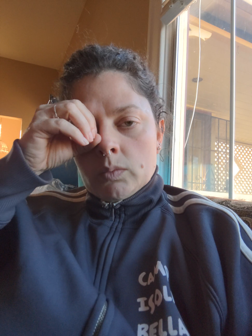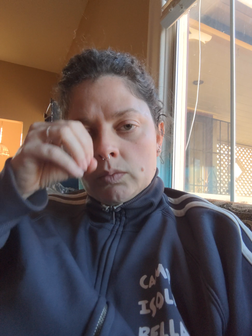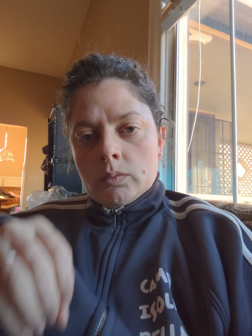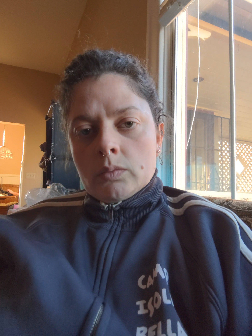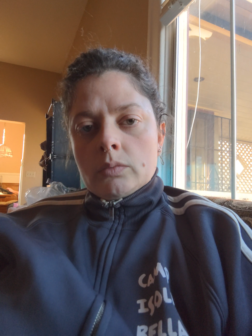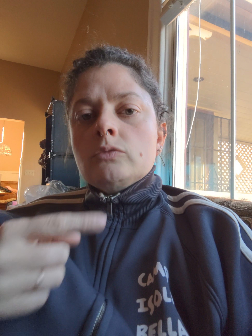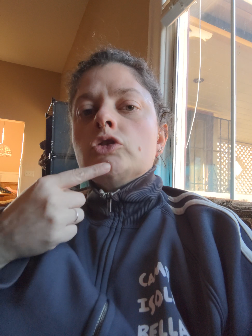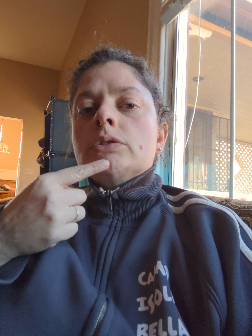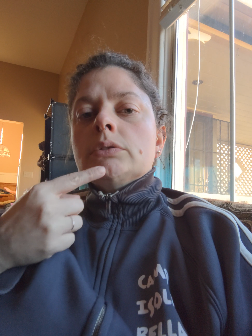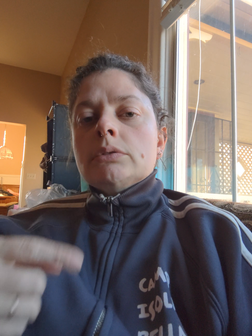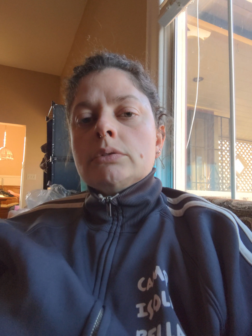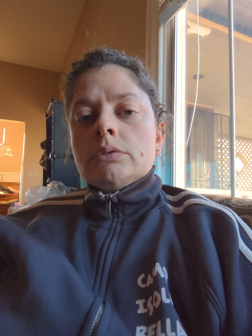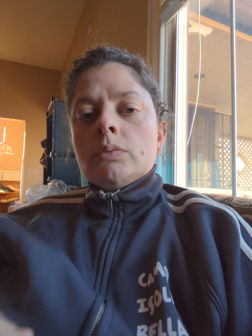chin